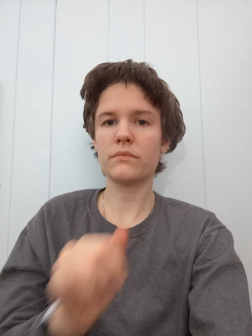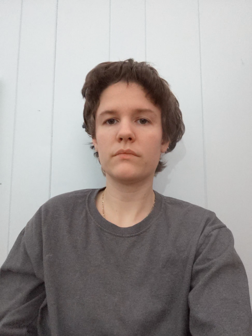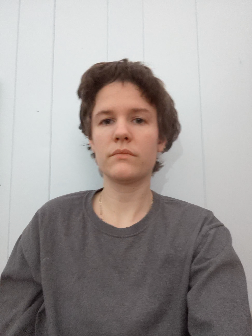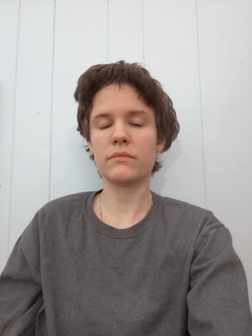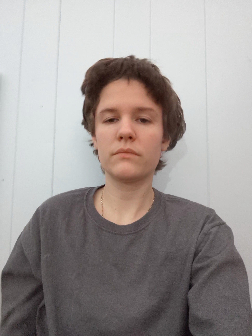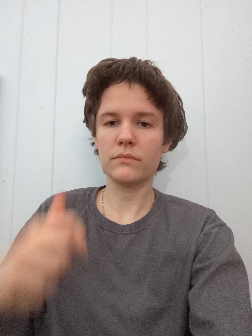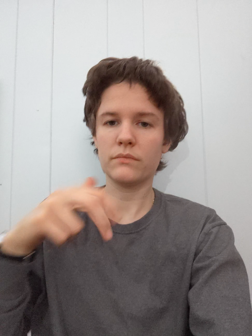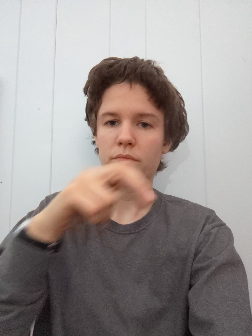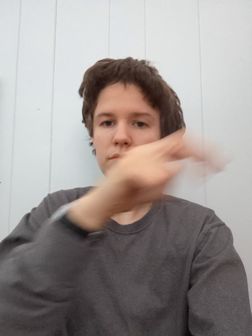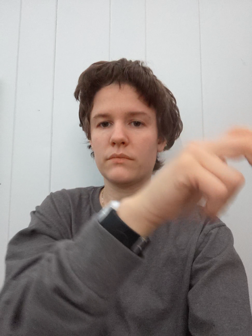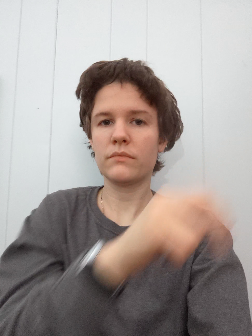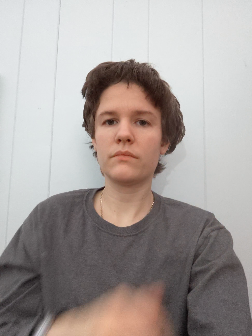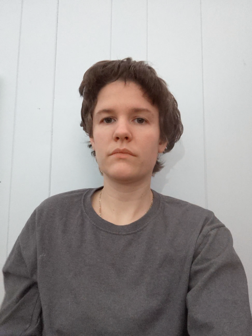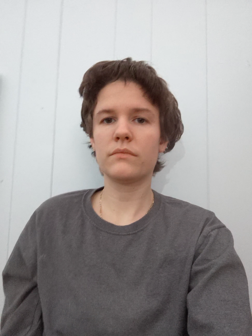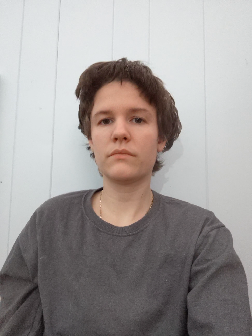stairs